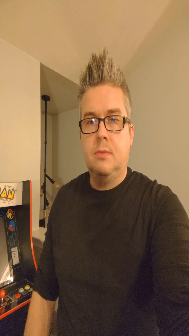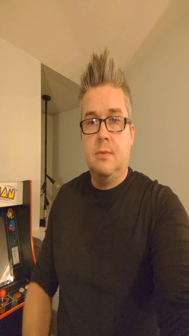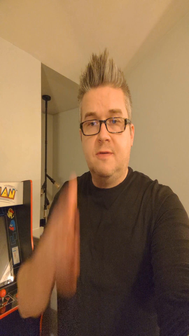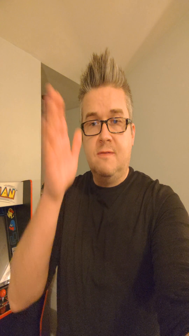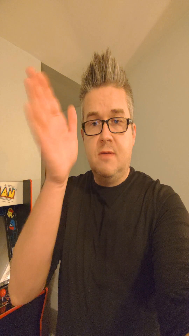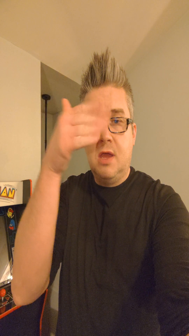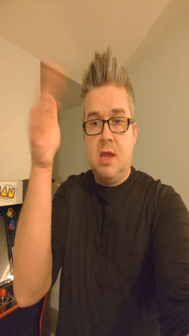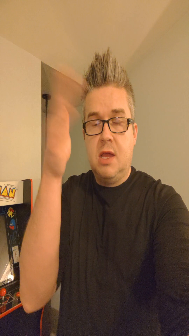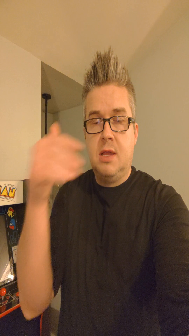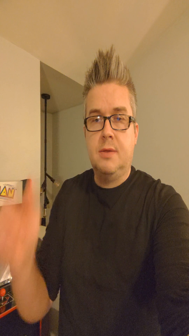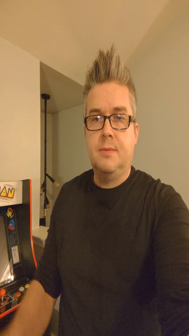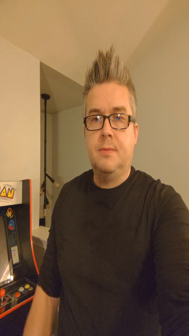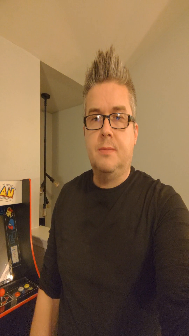flag